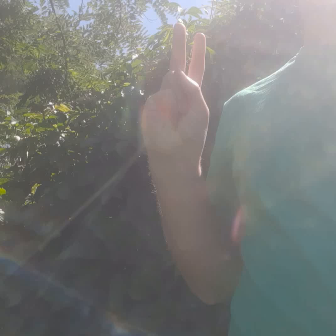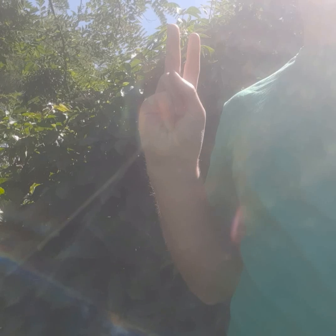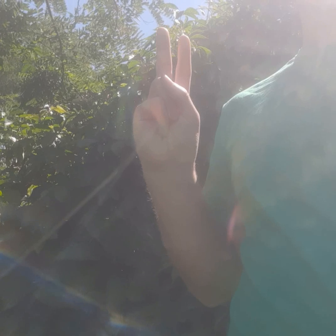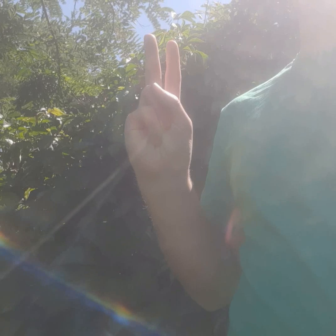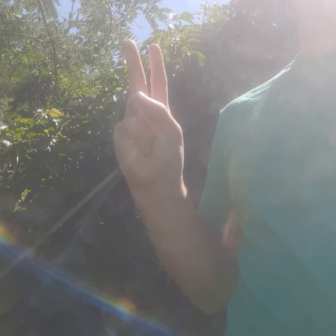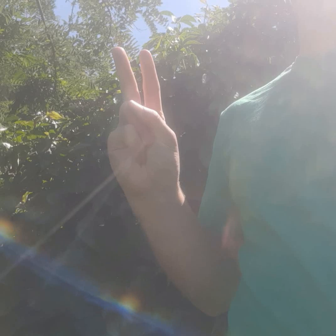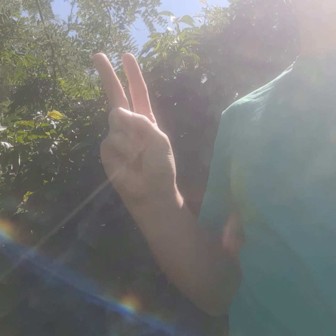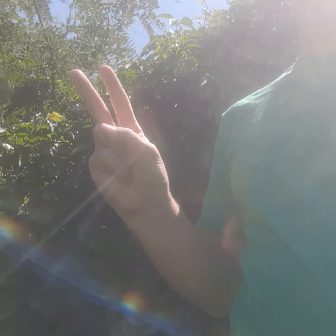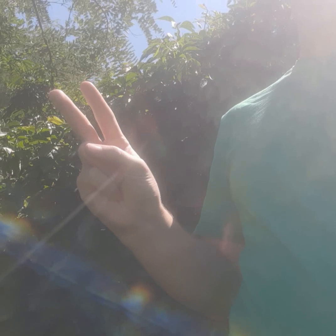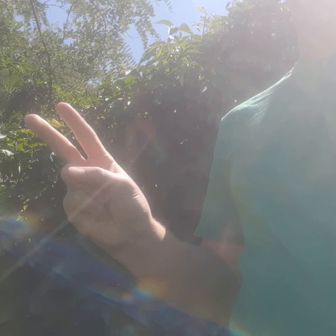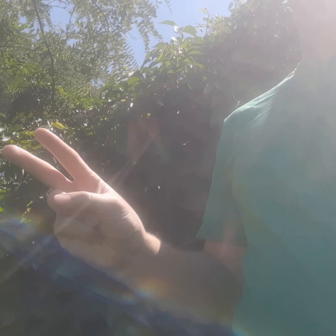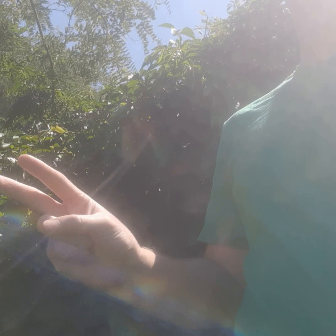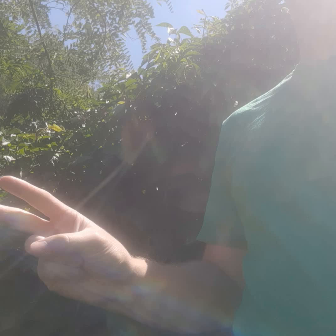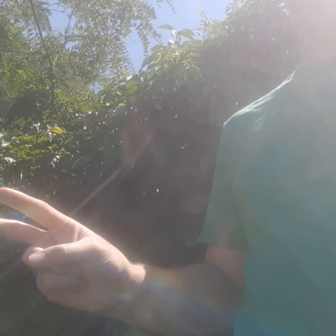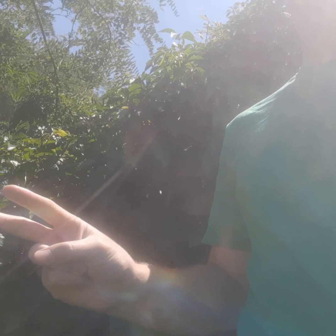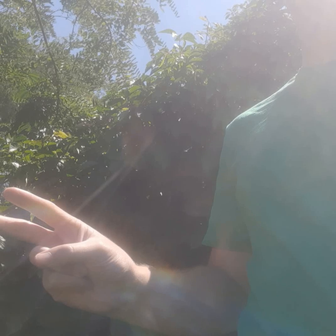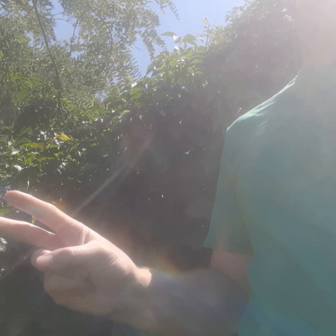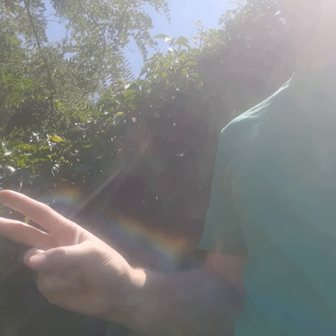К